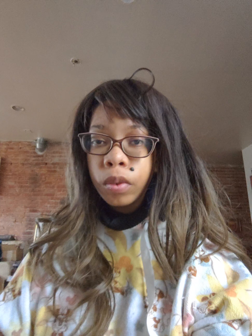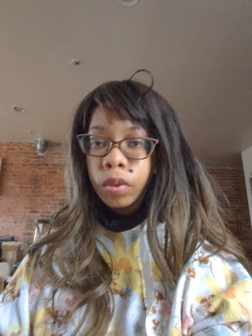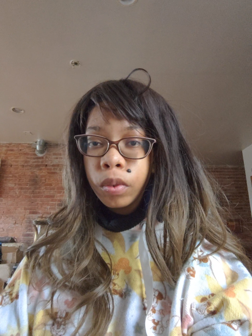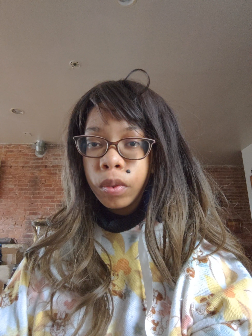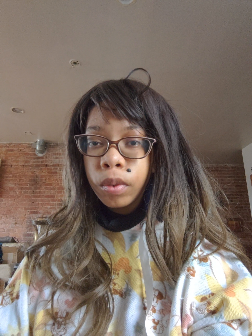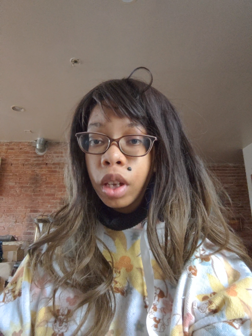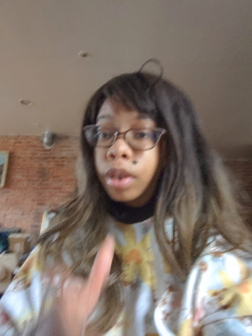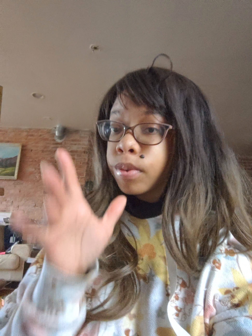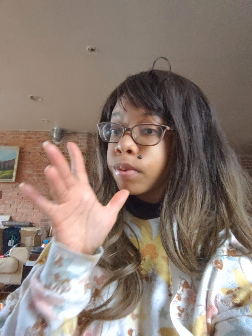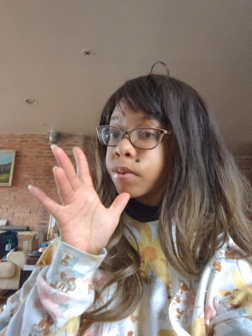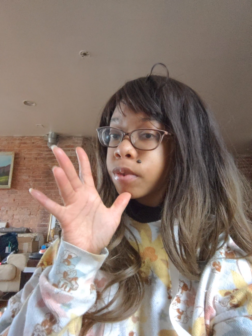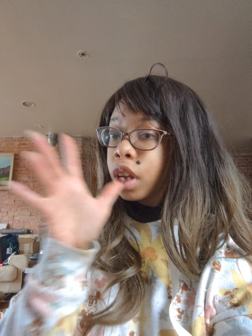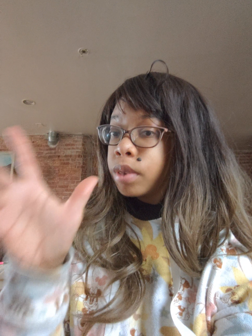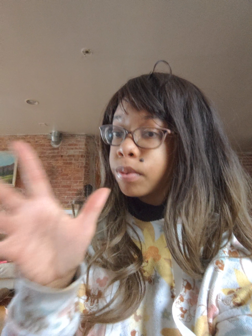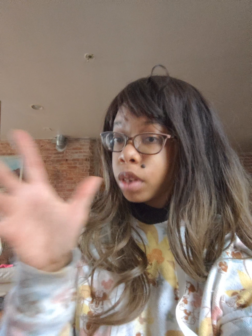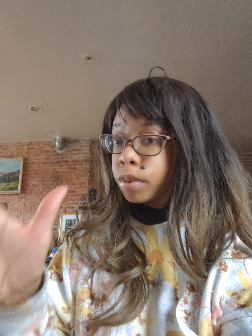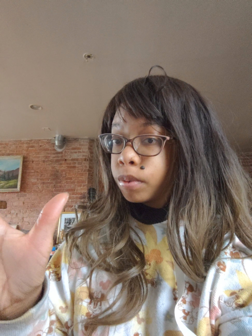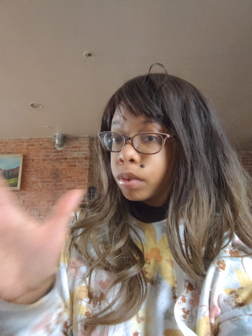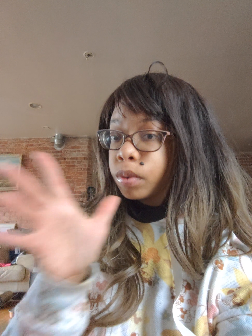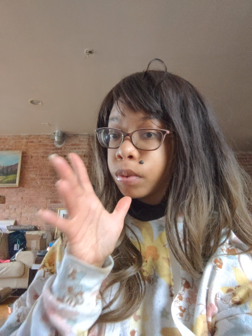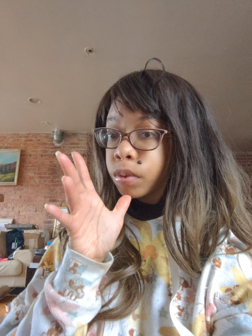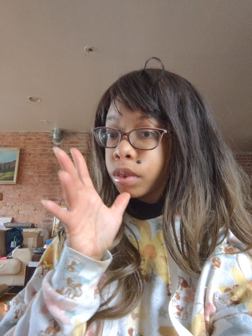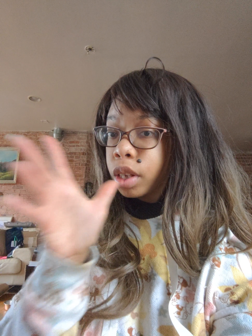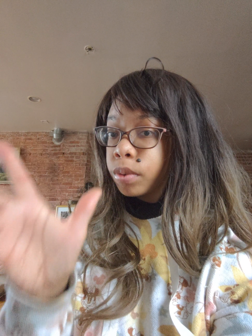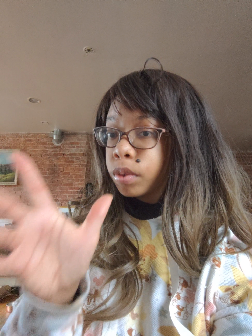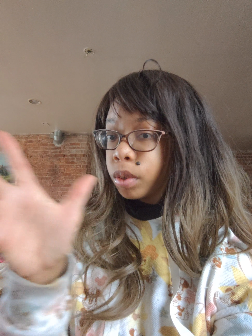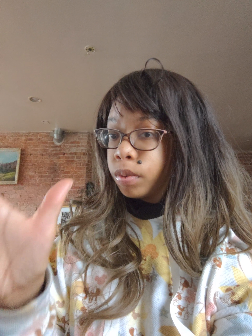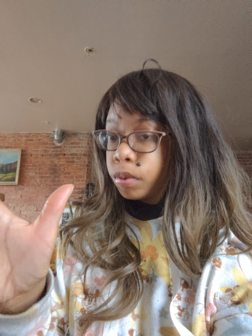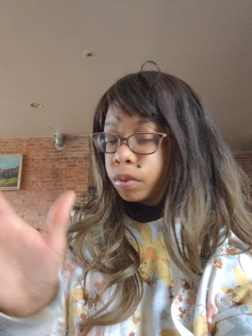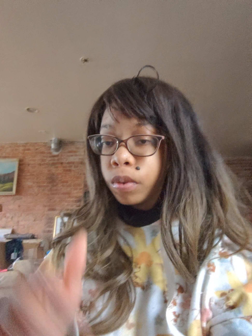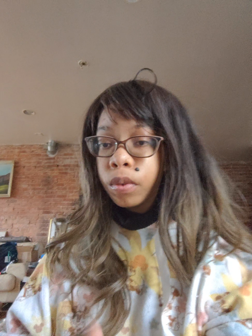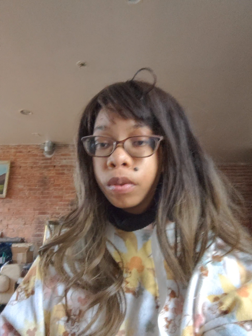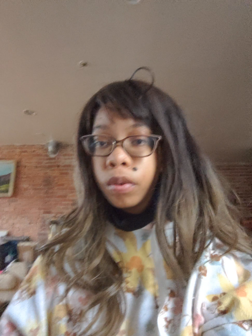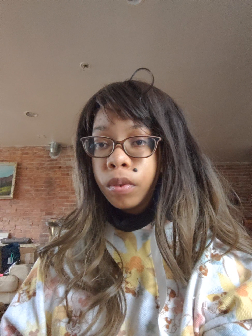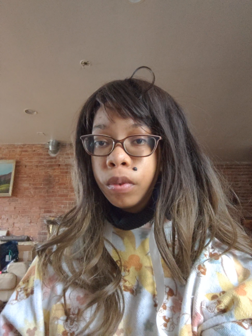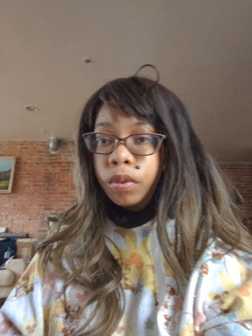grandma